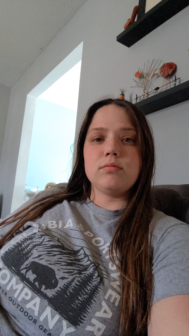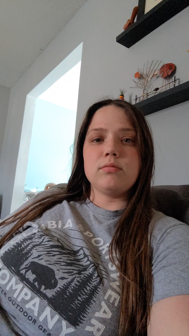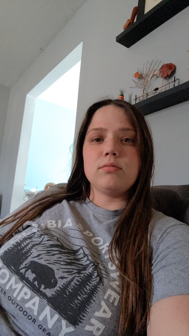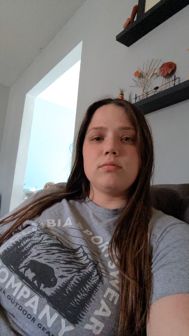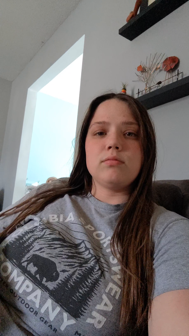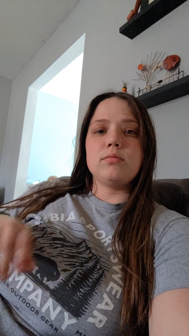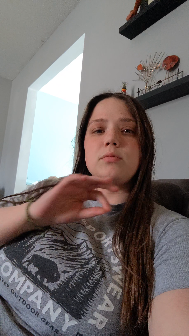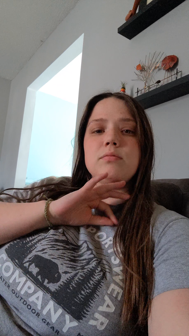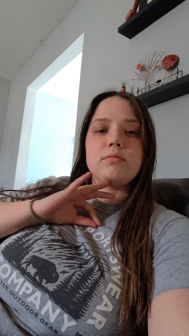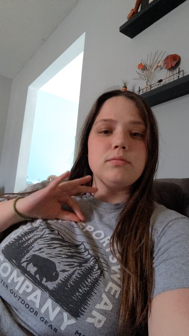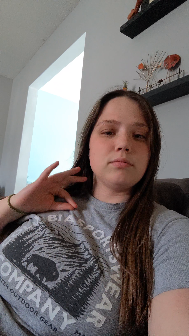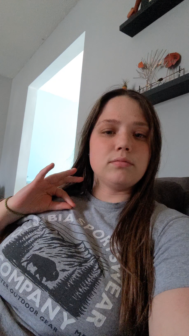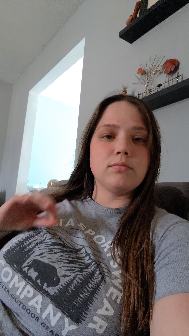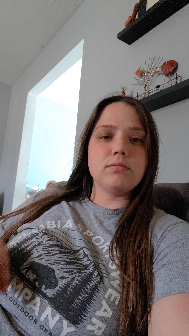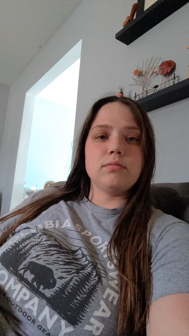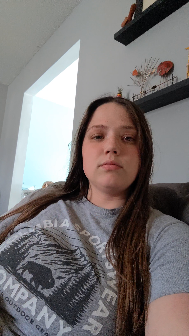beads